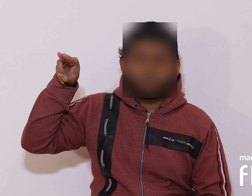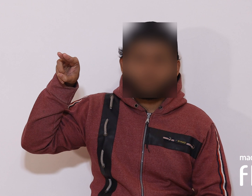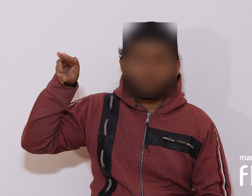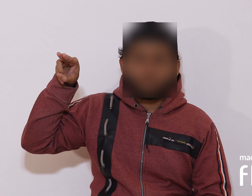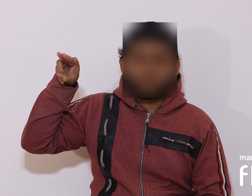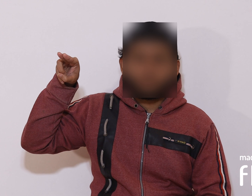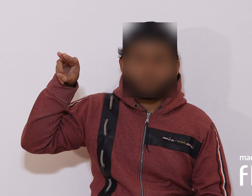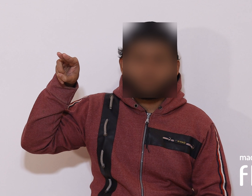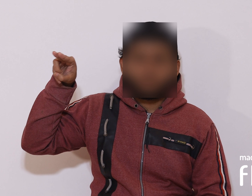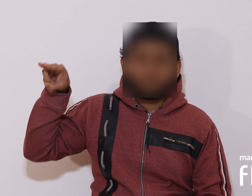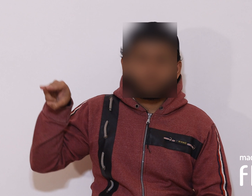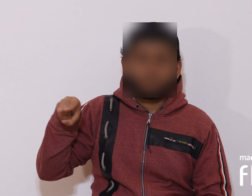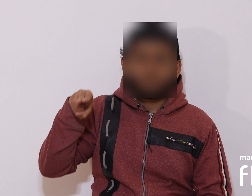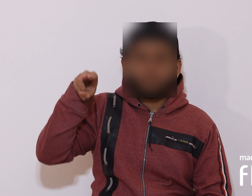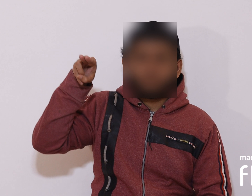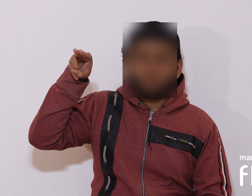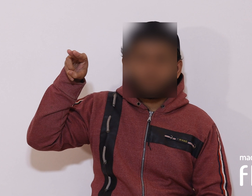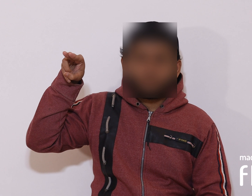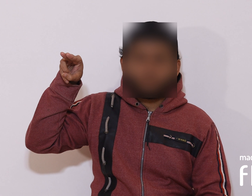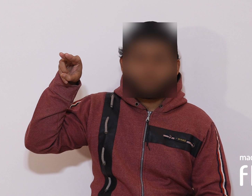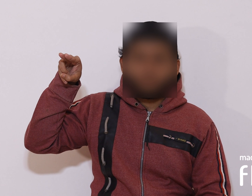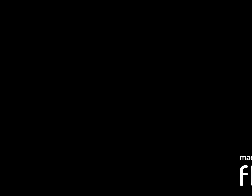ہ